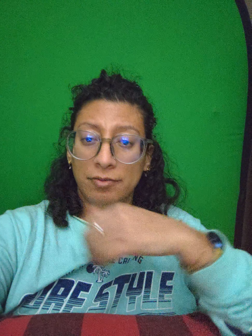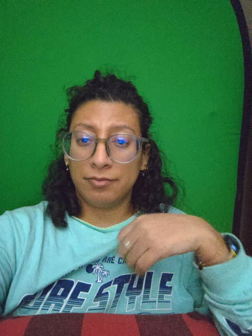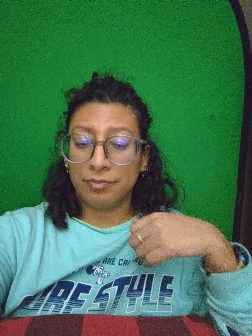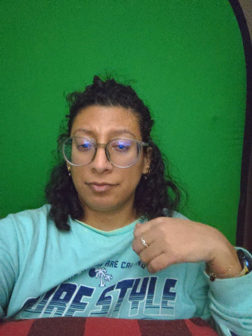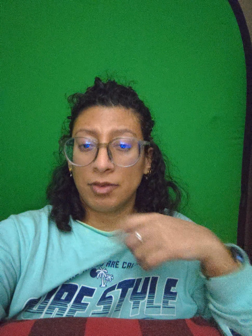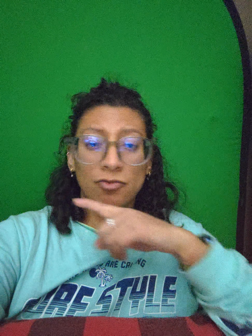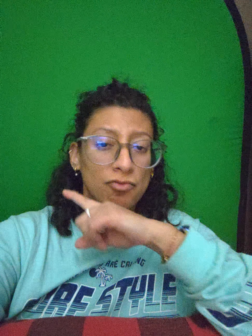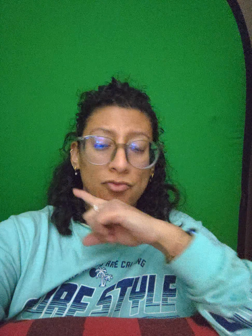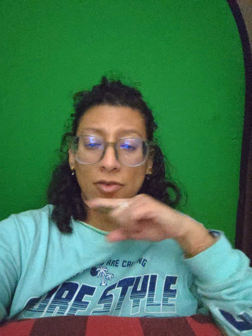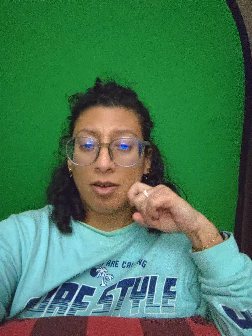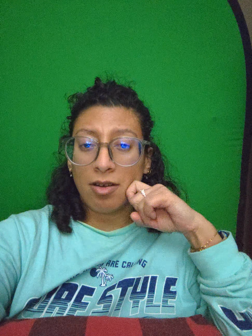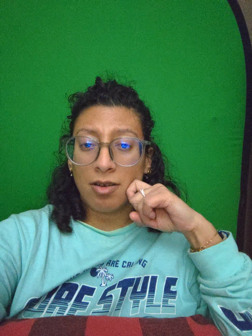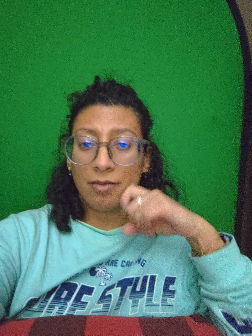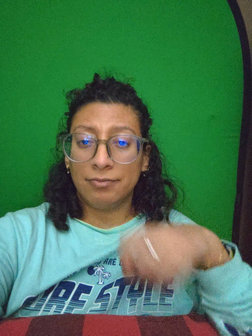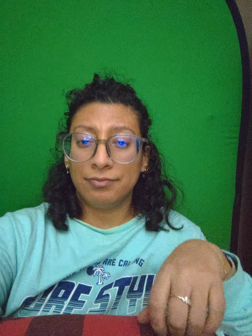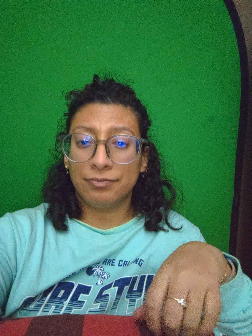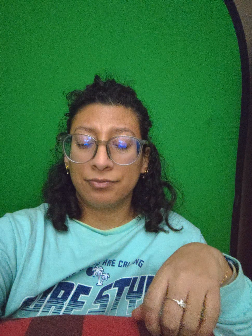dry